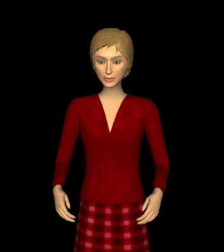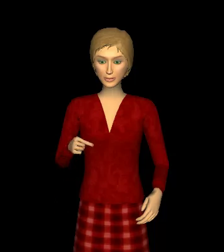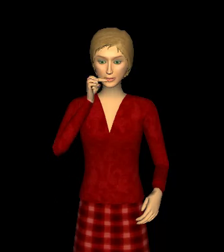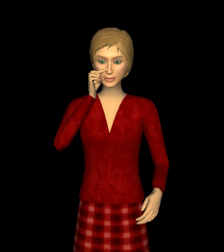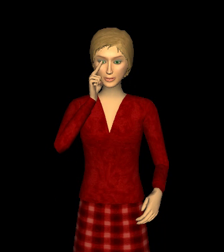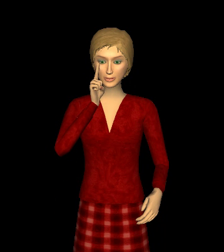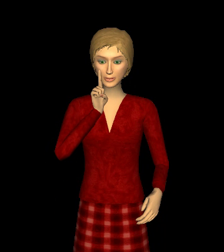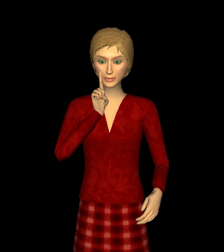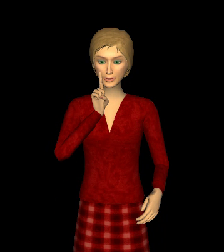ماي